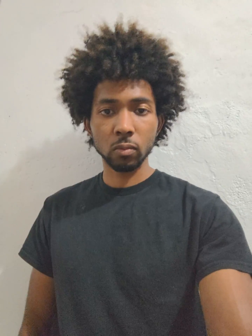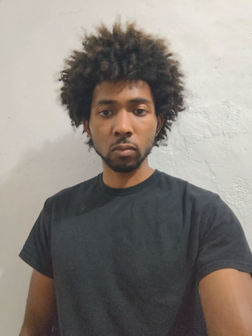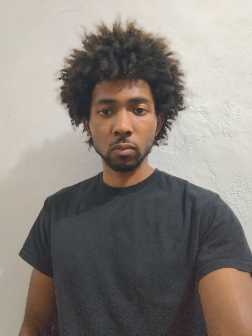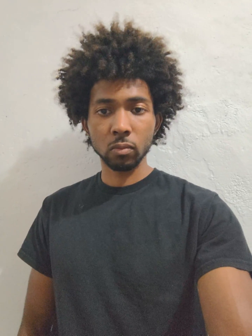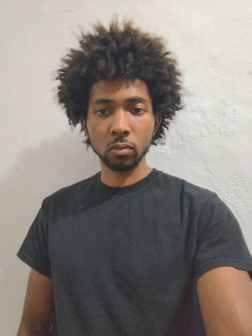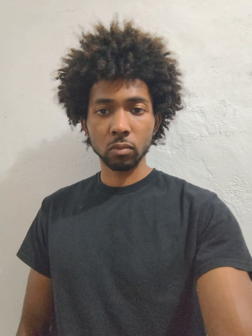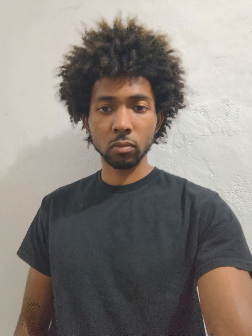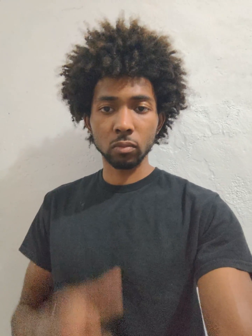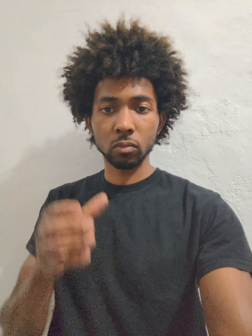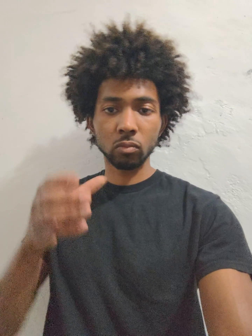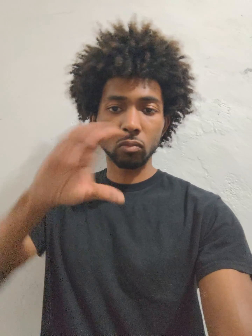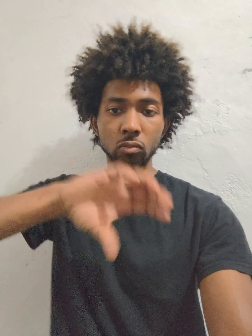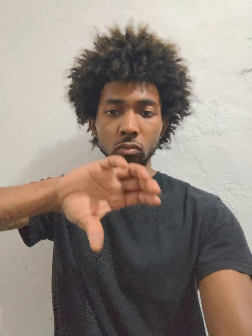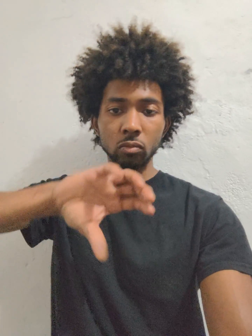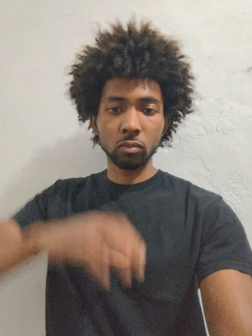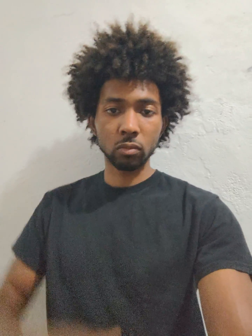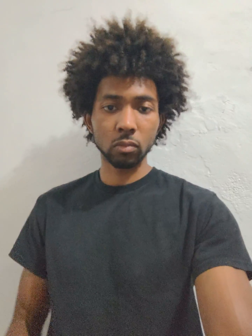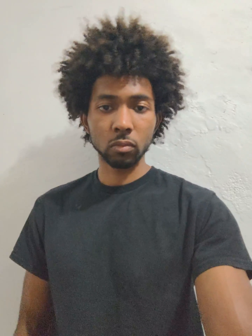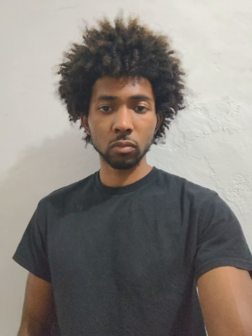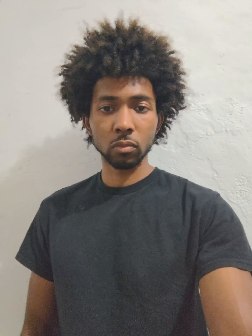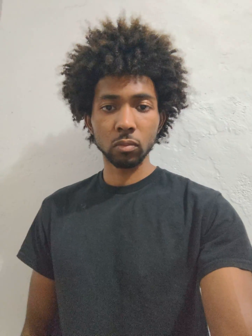dump